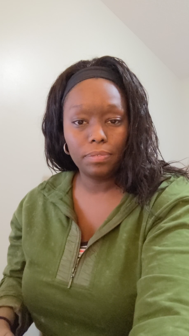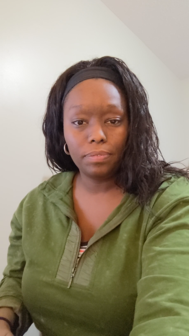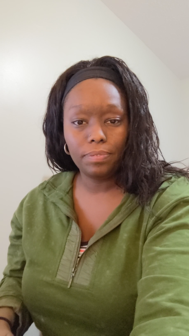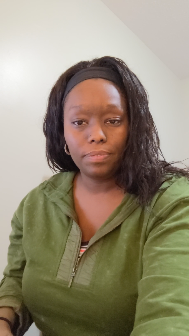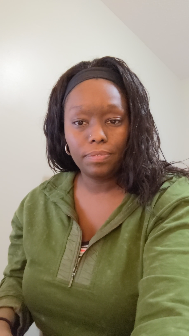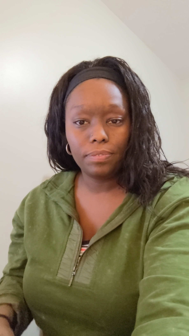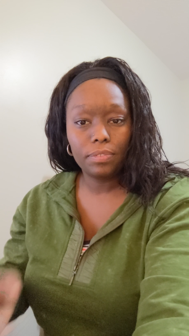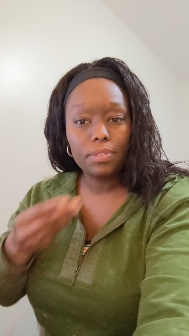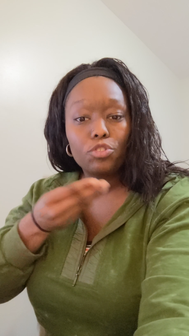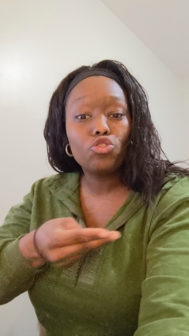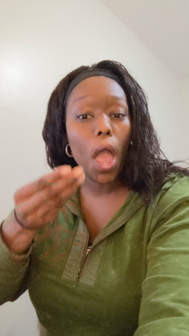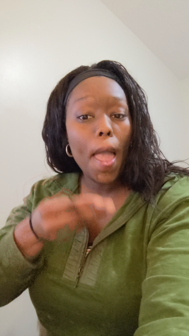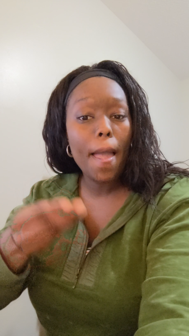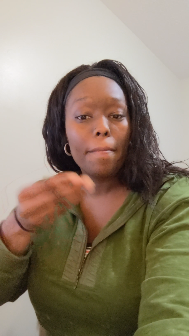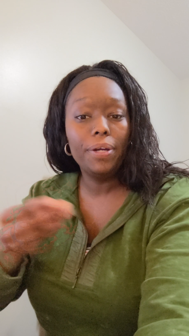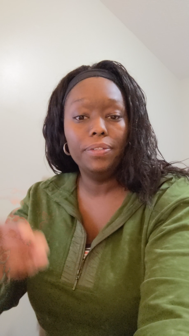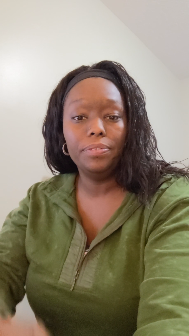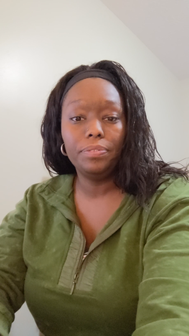shopping